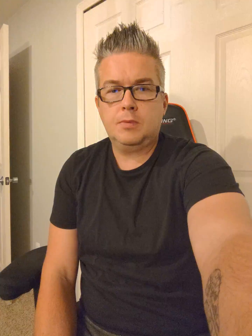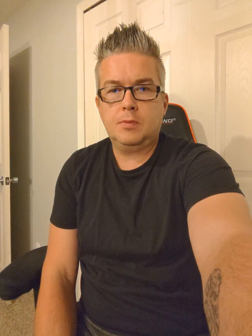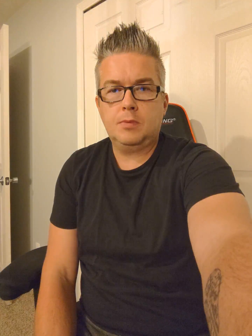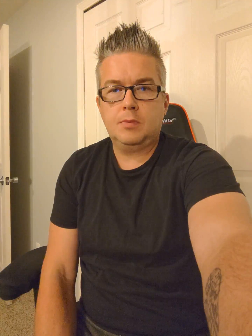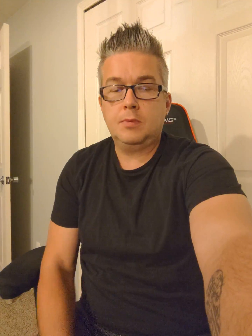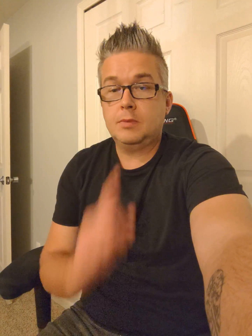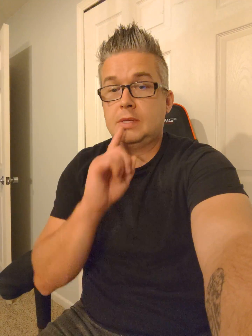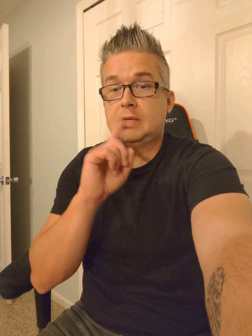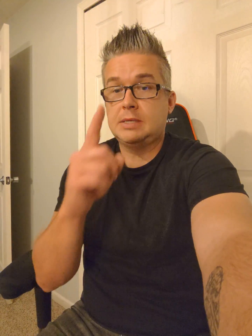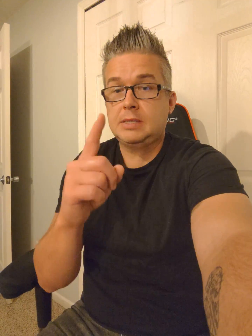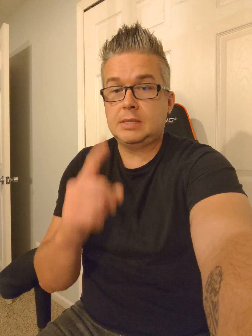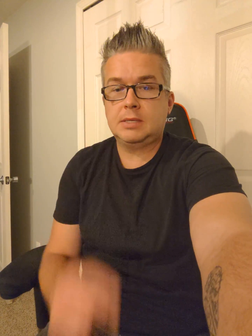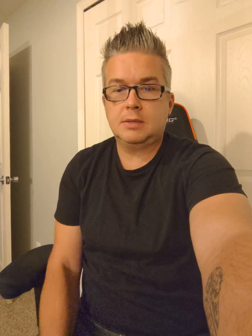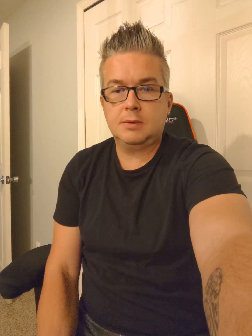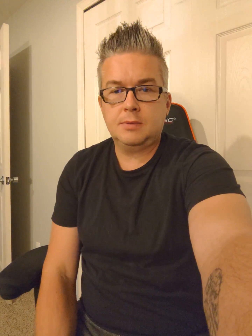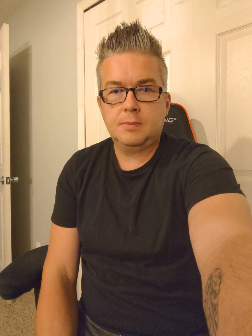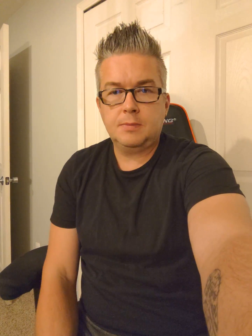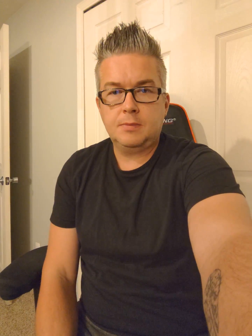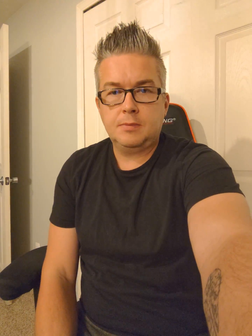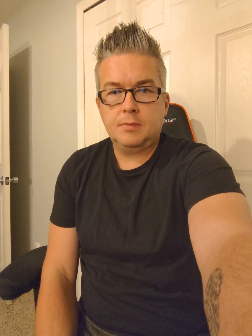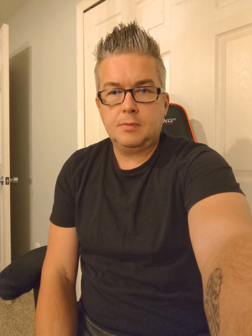is